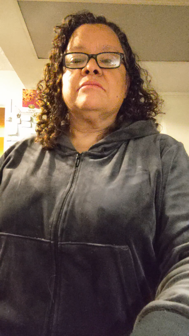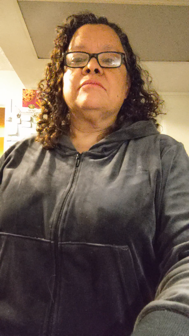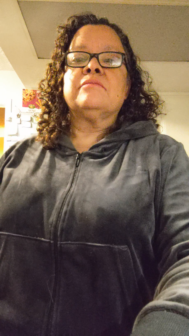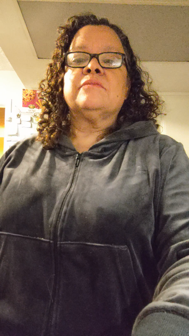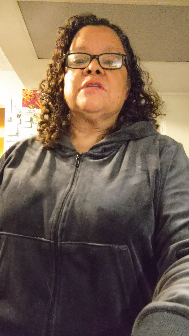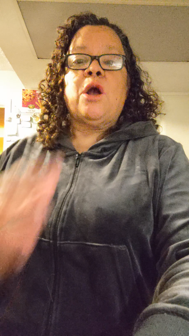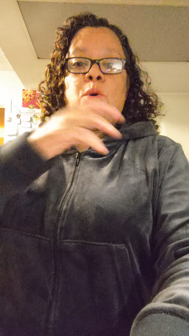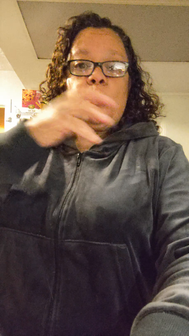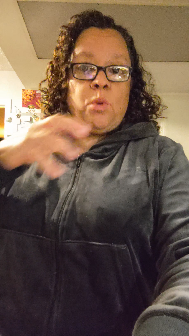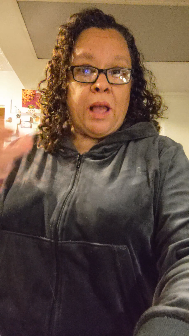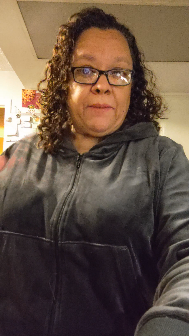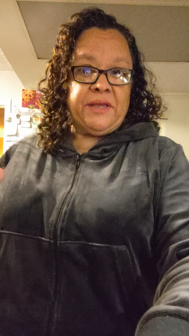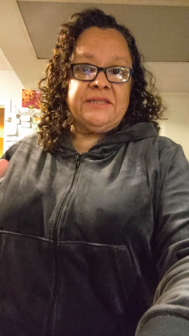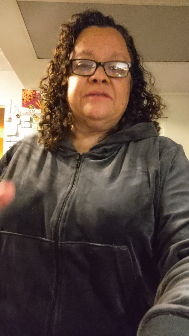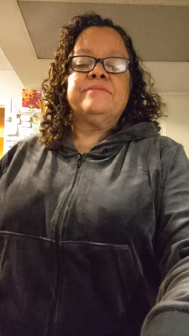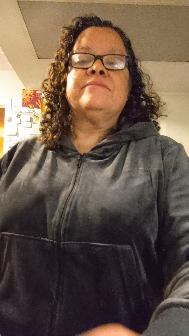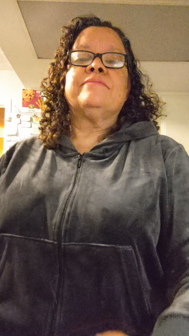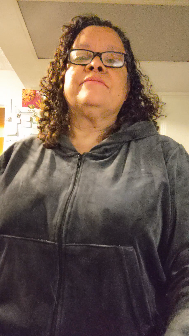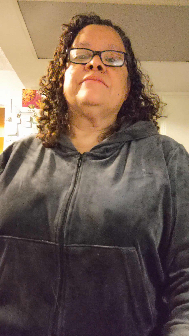grapes